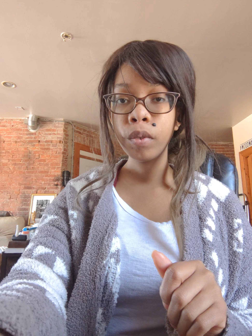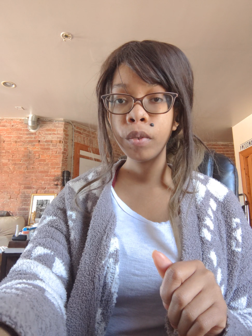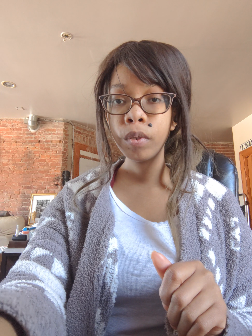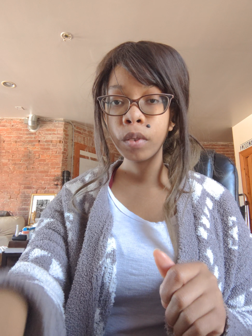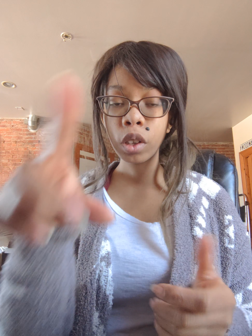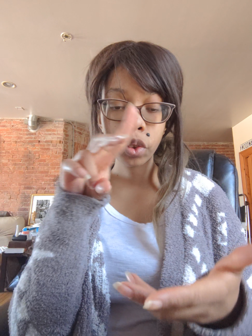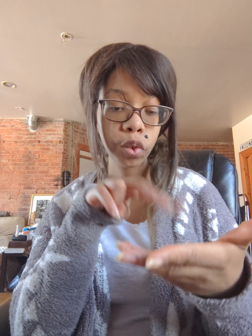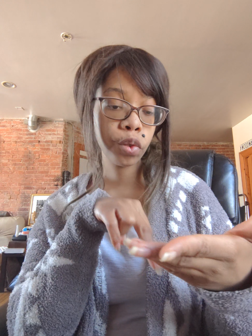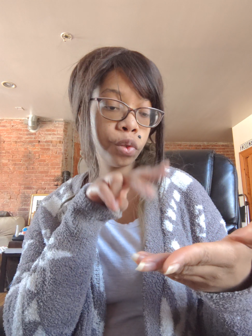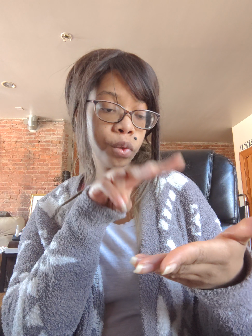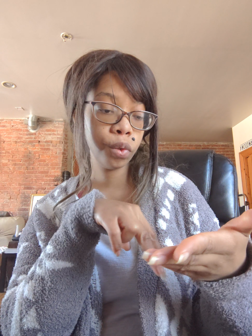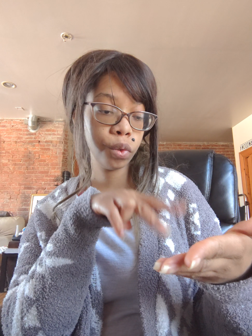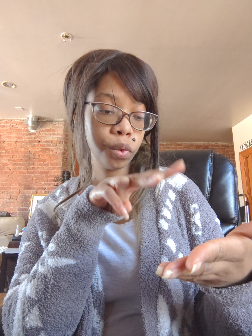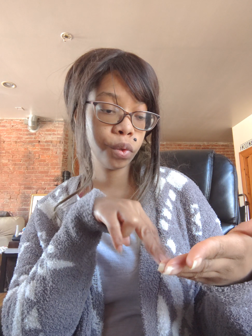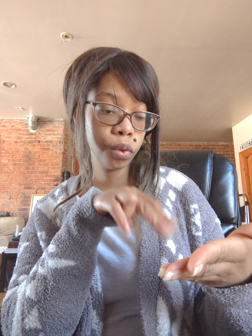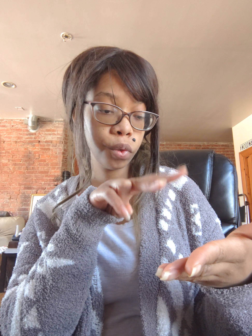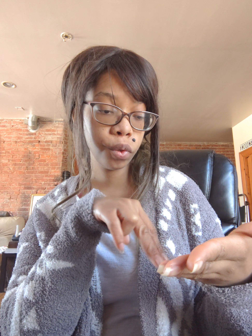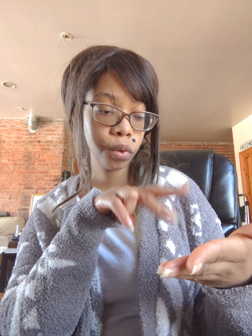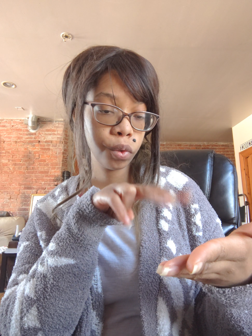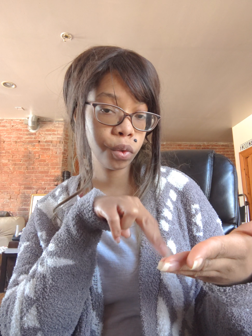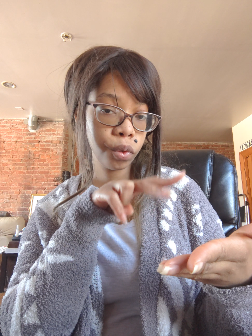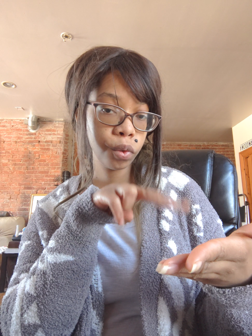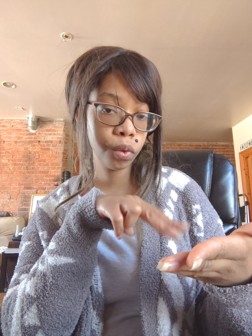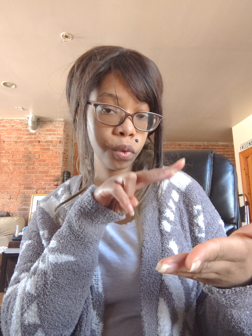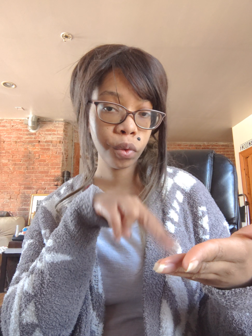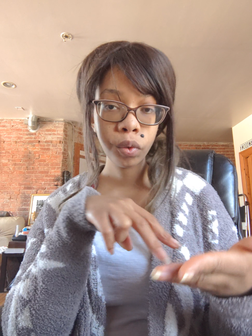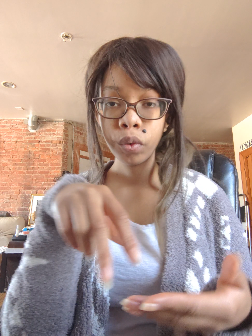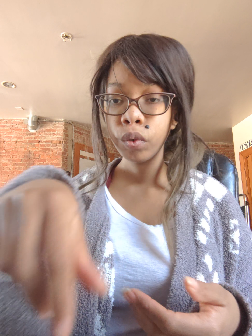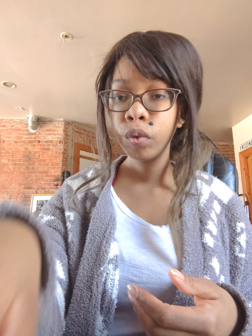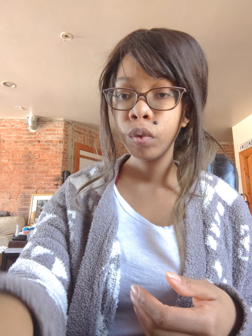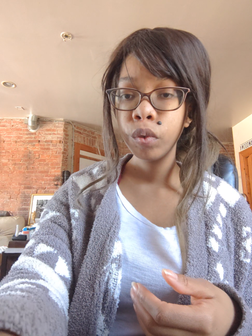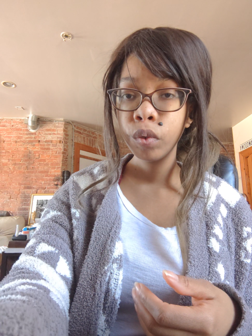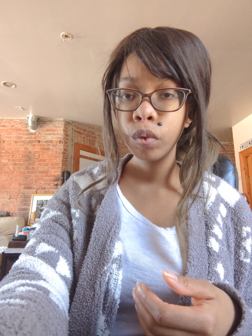read